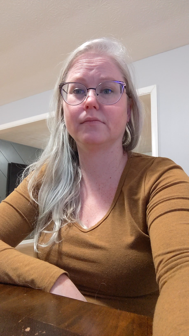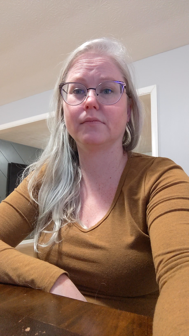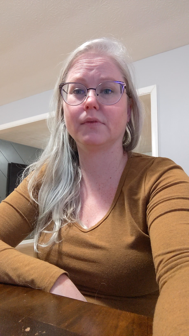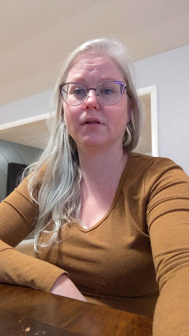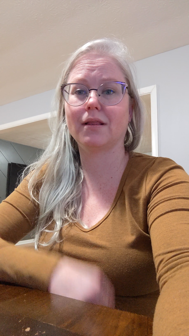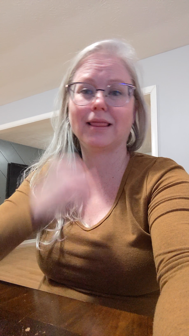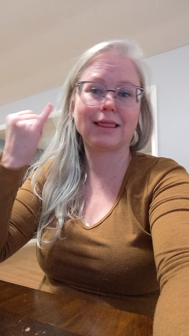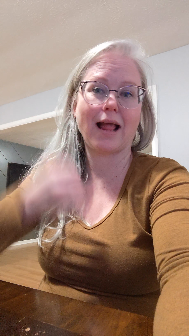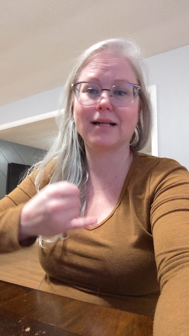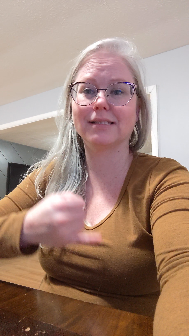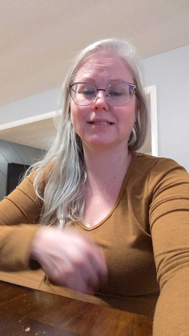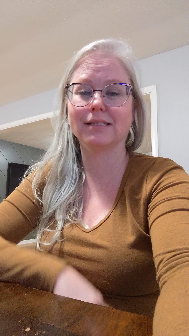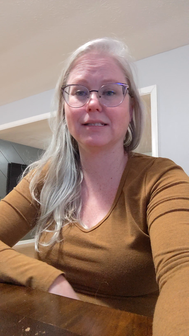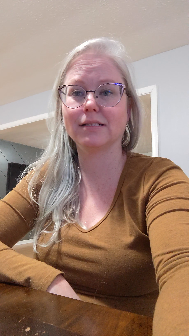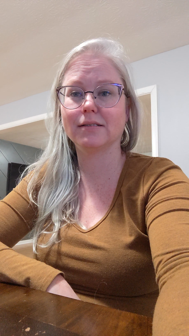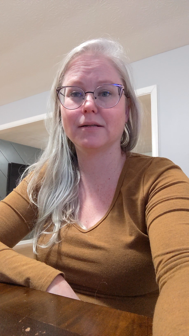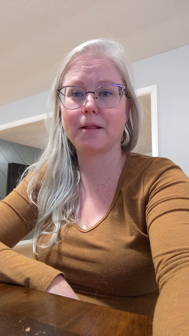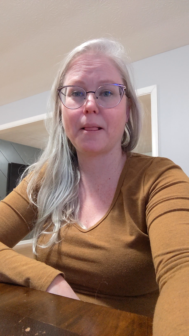last